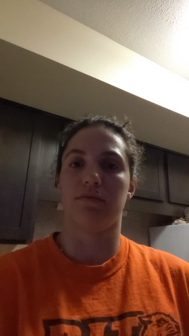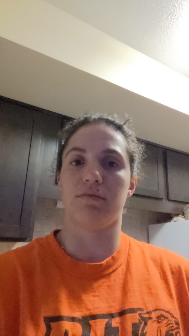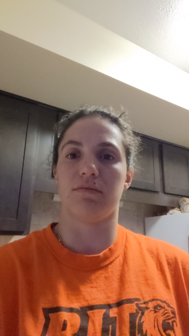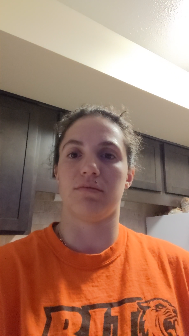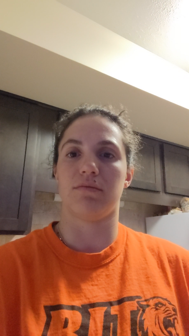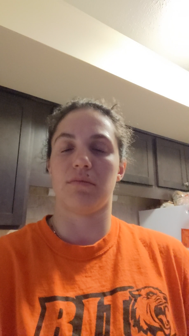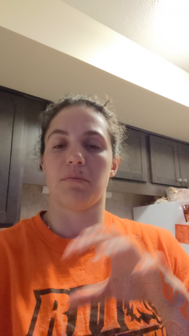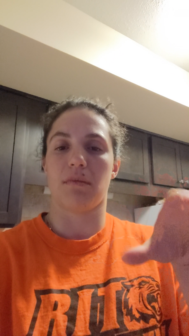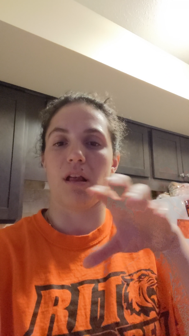block